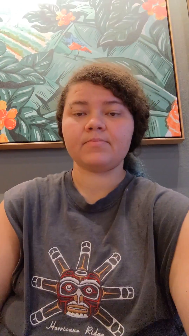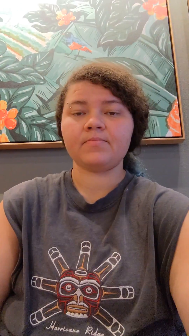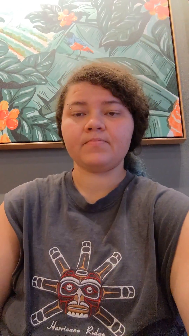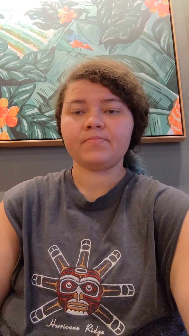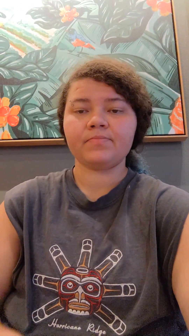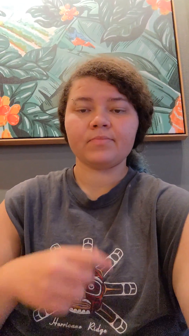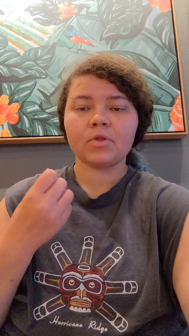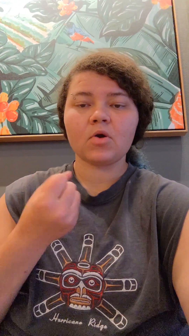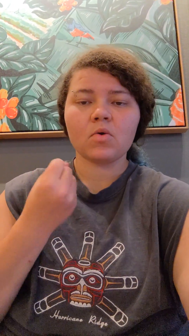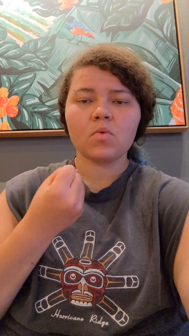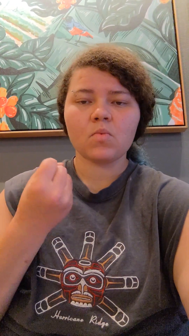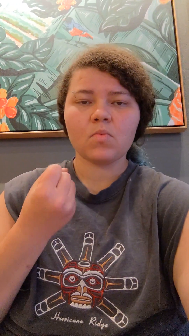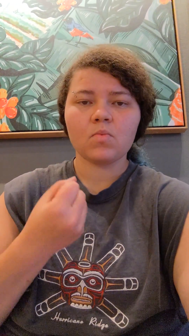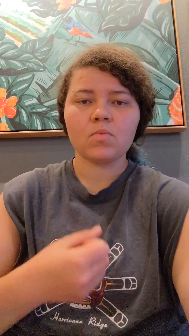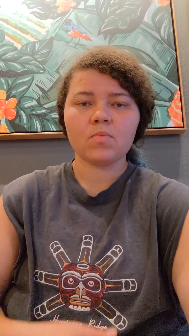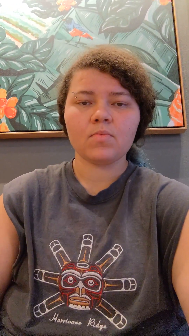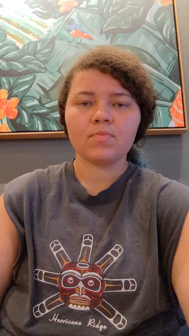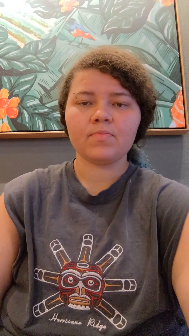hold